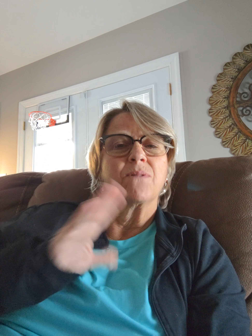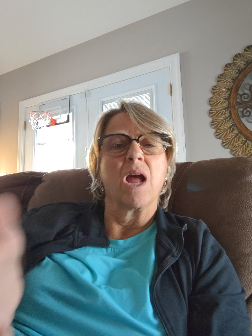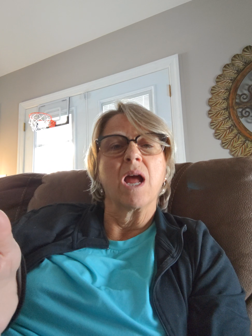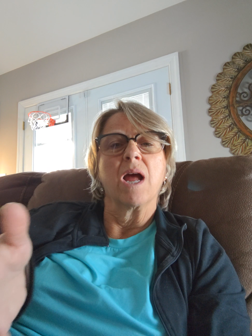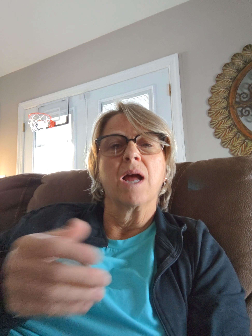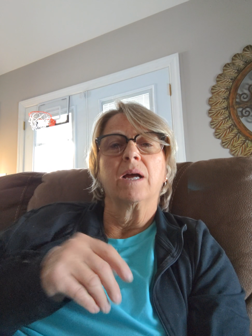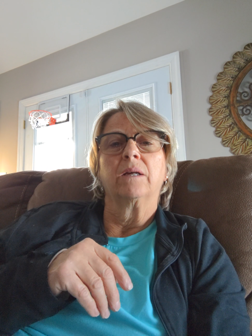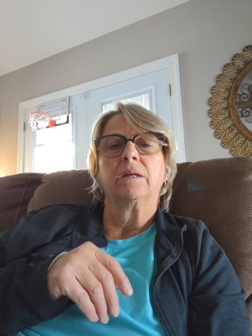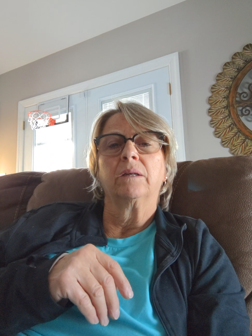fine